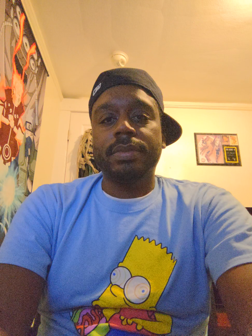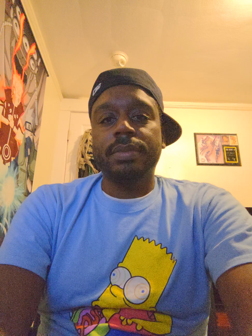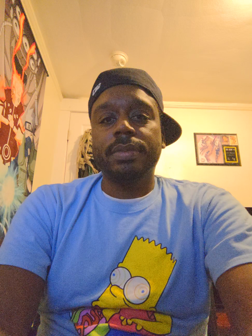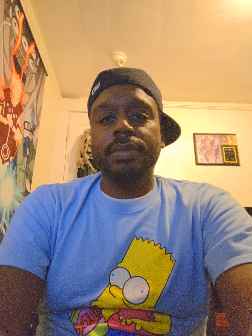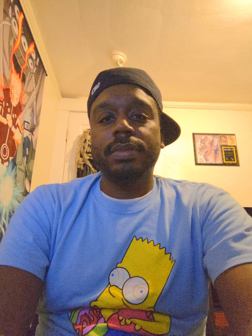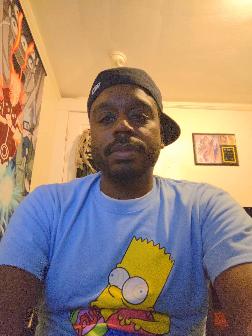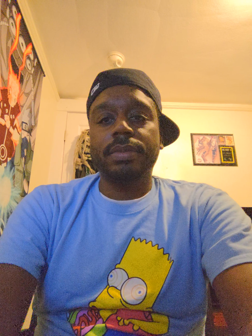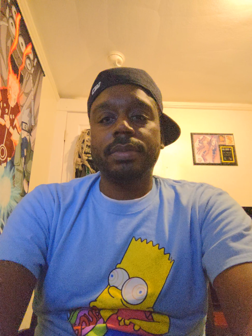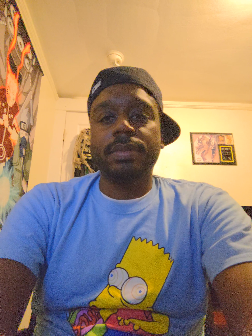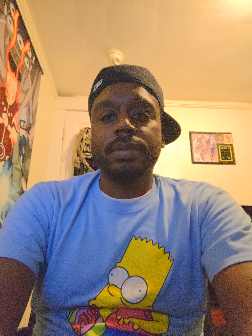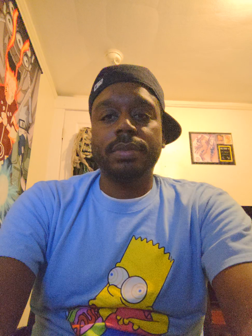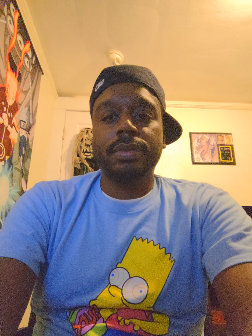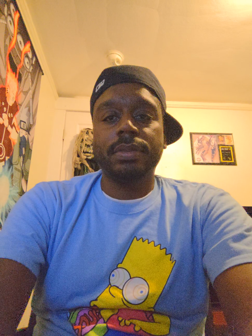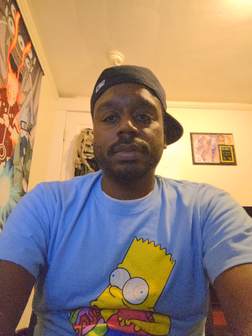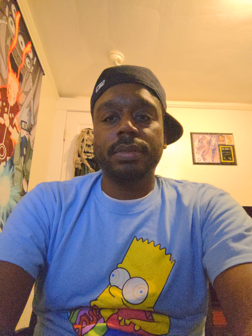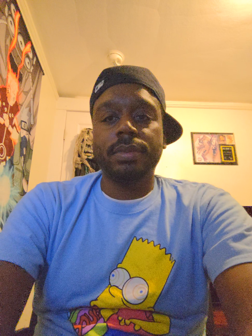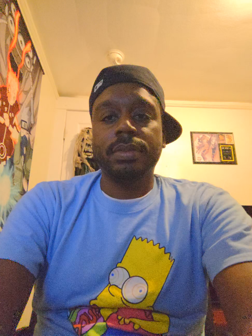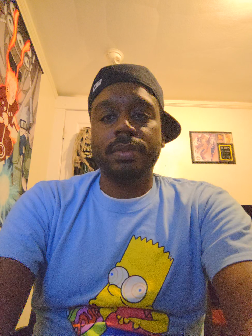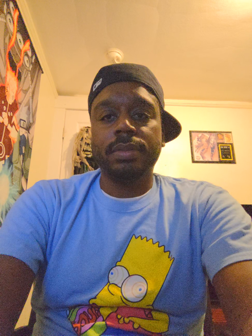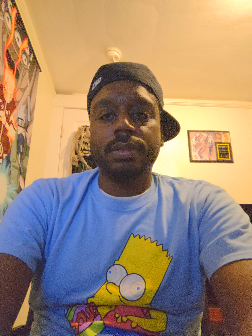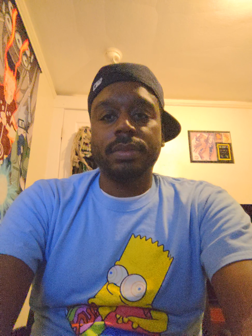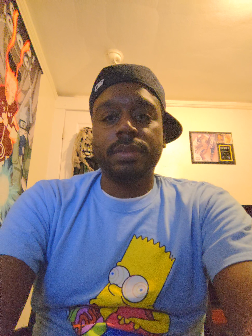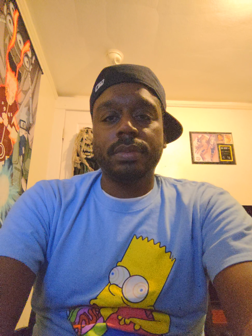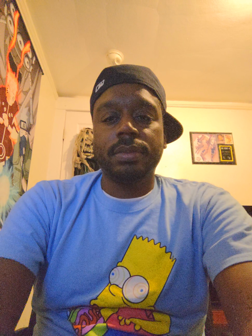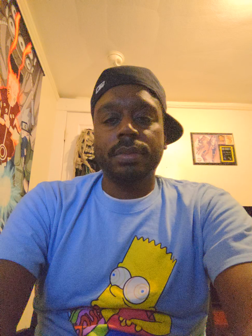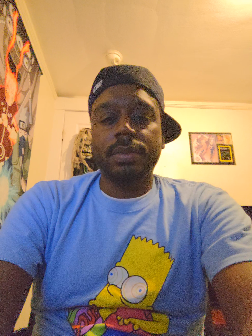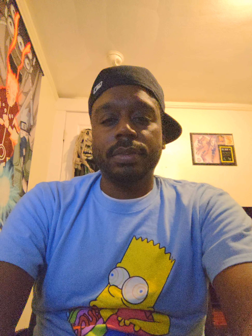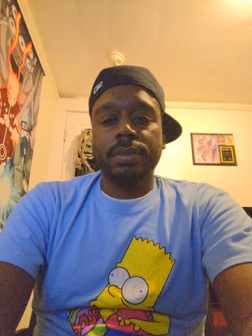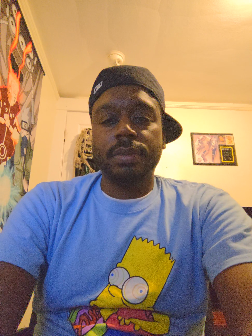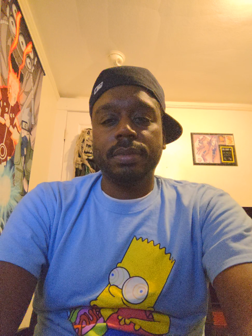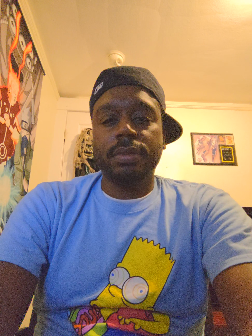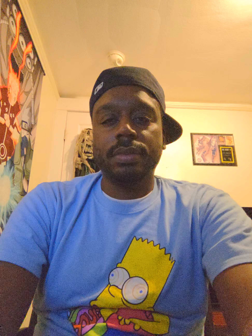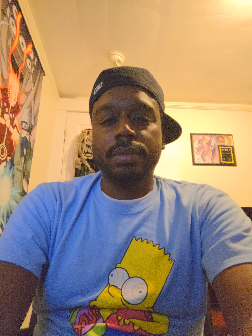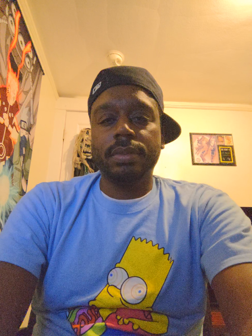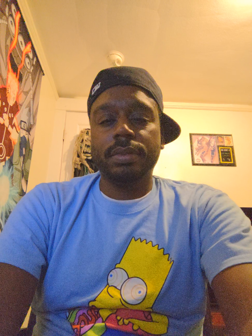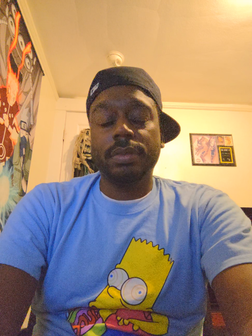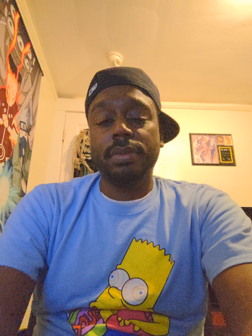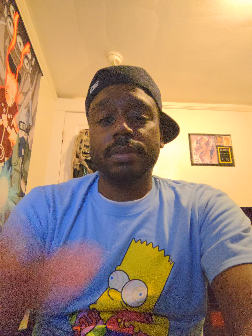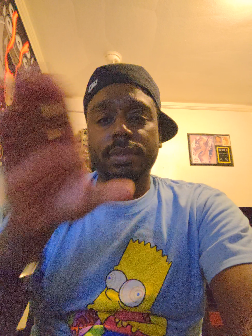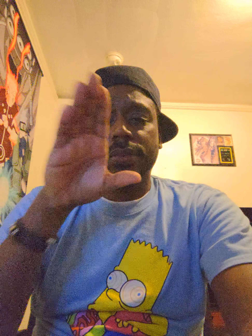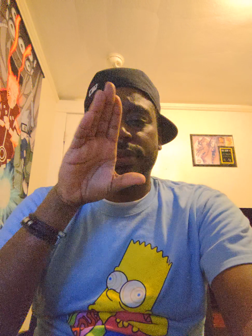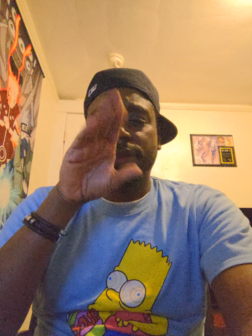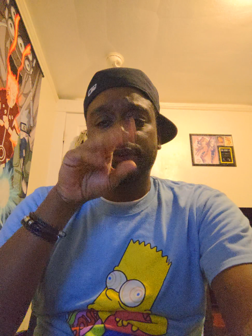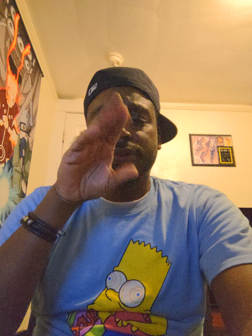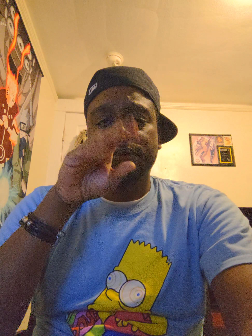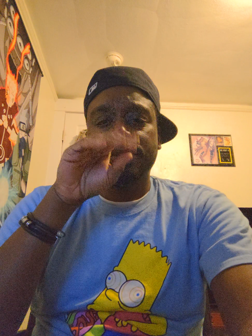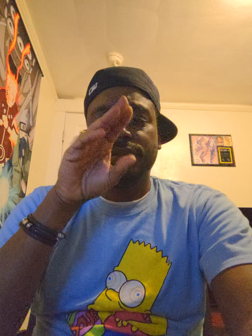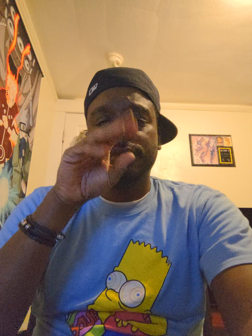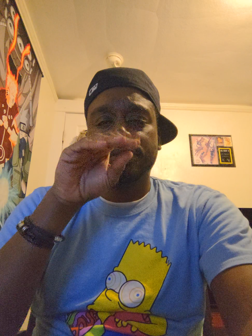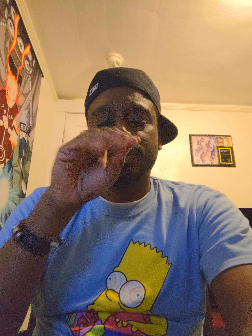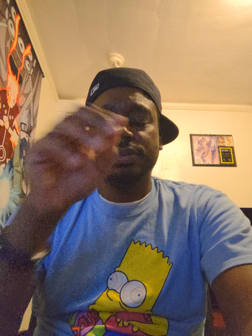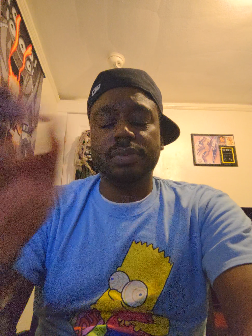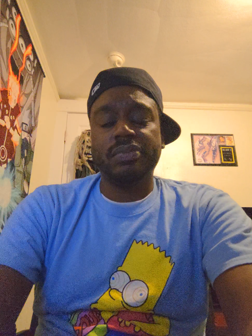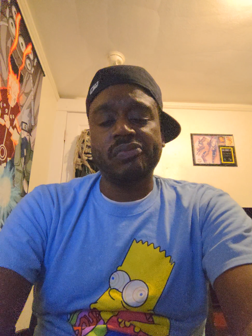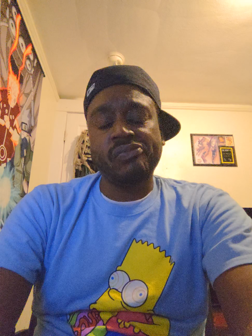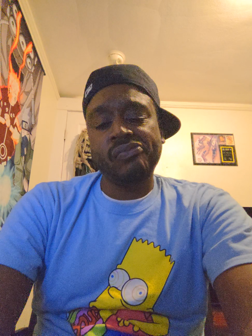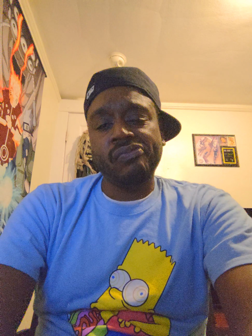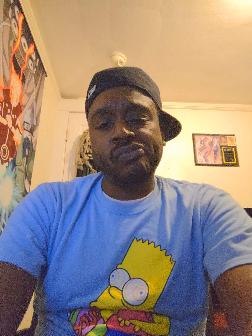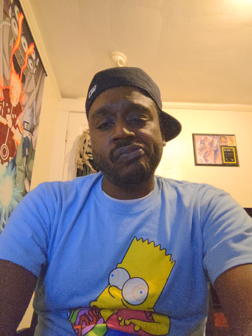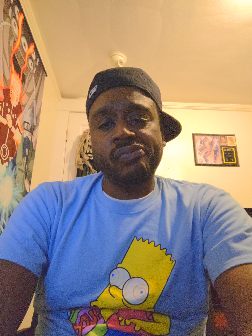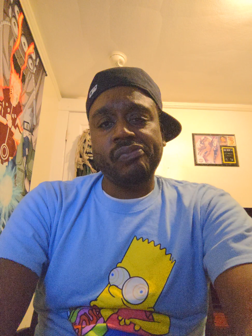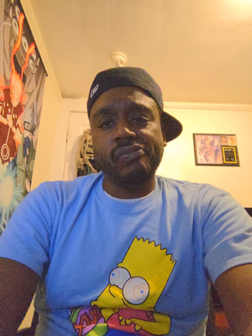goose